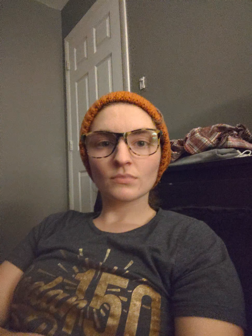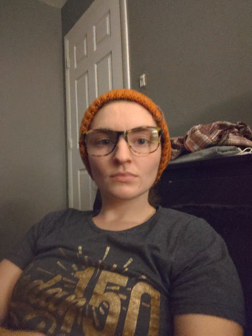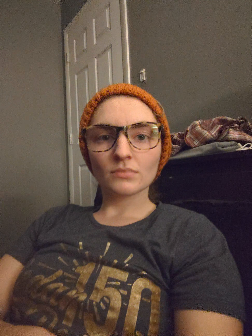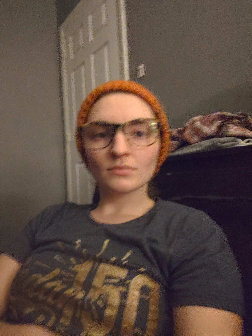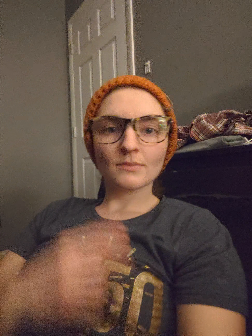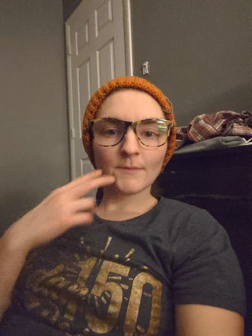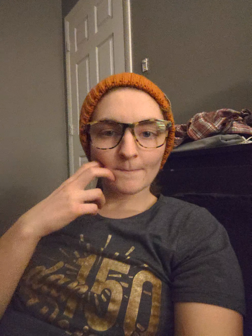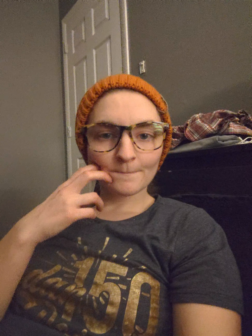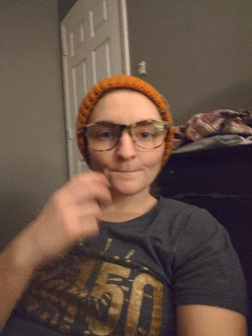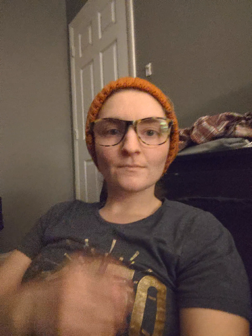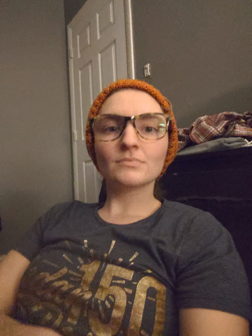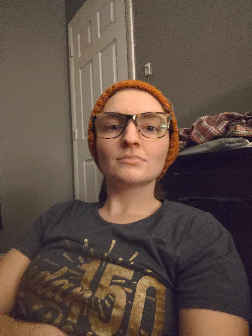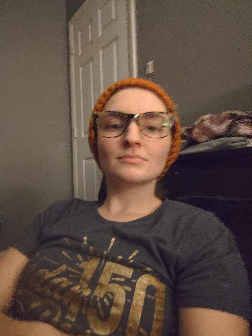gum